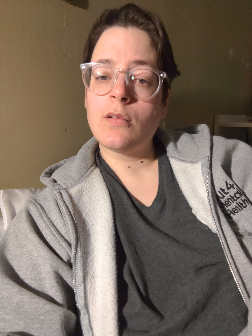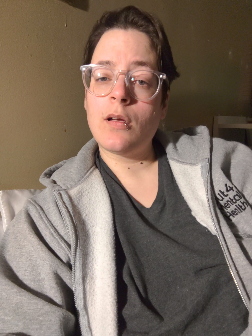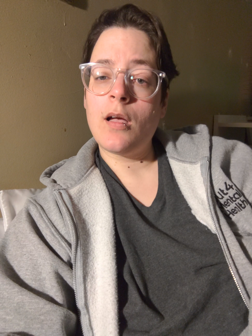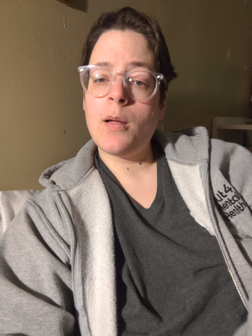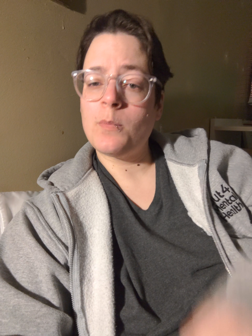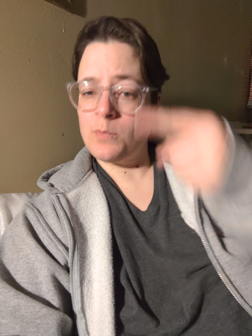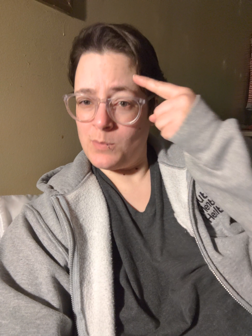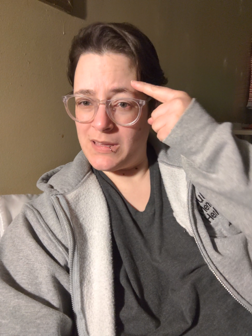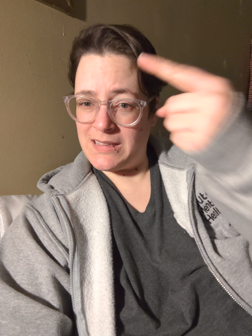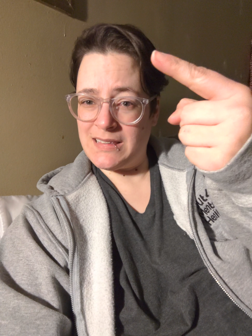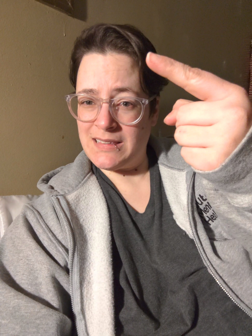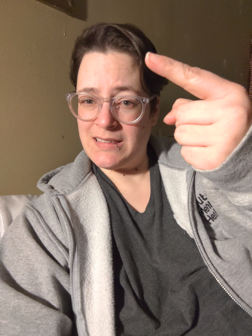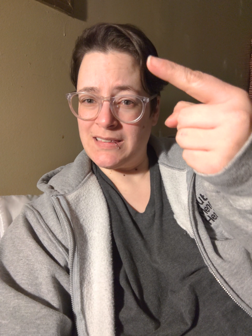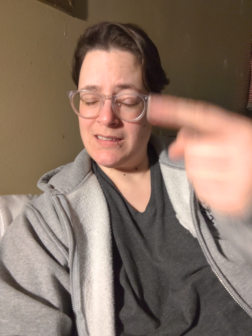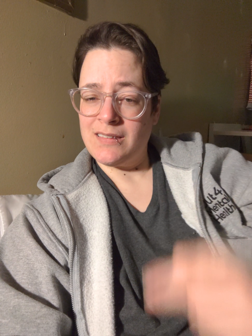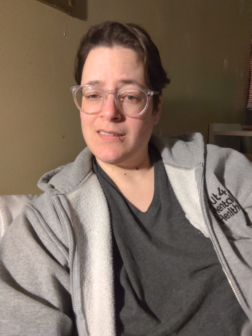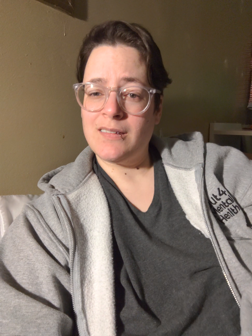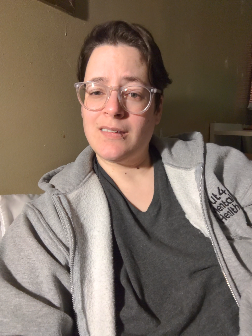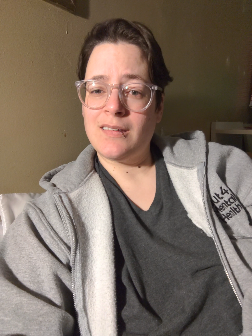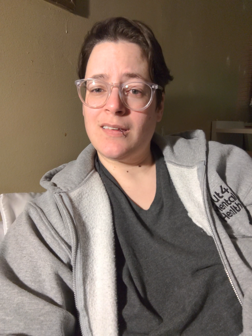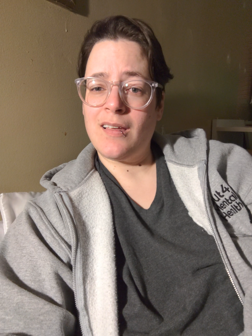penny